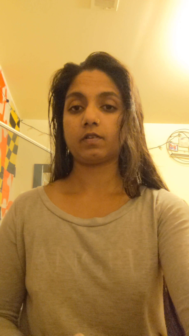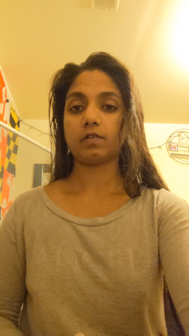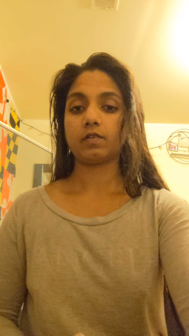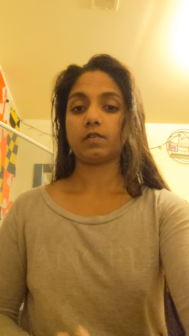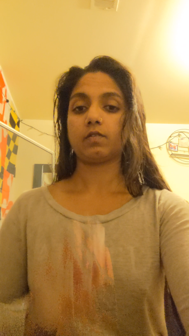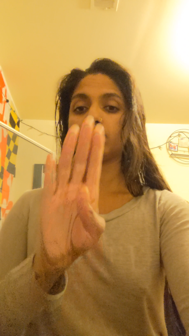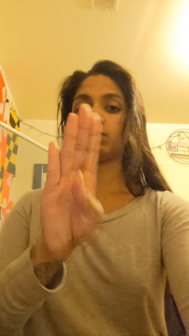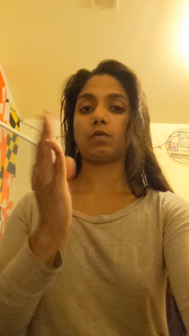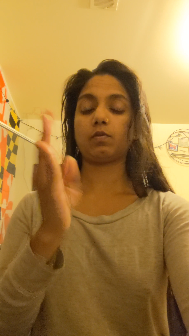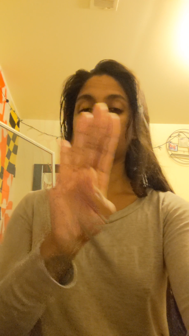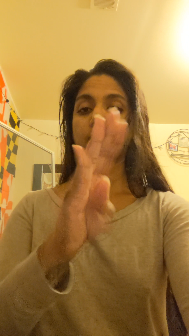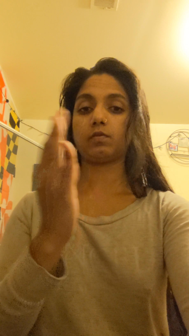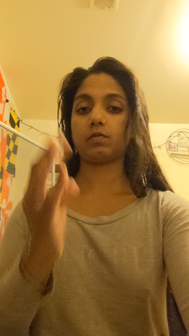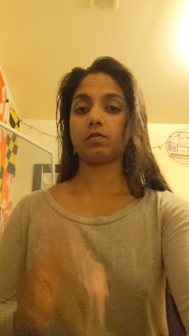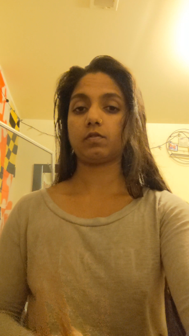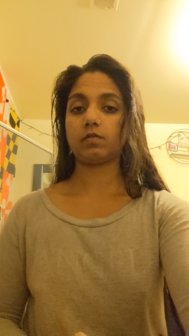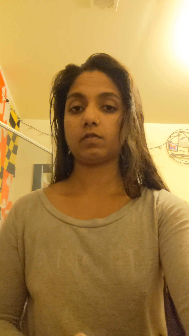door